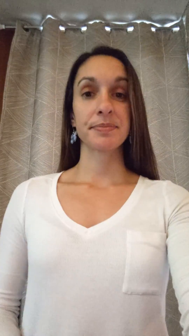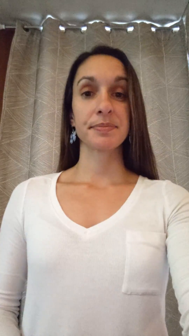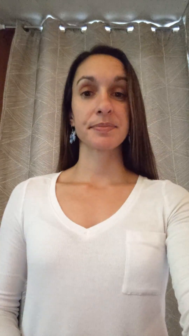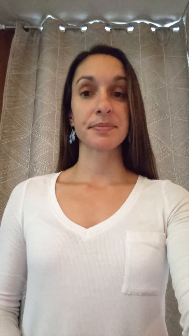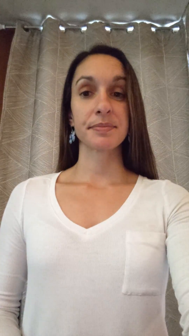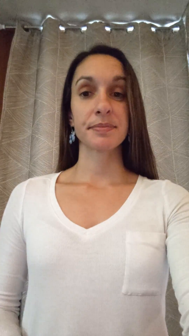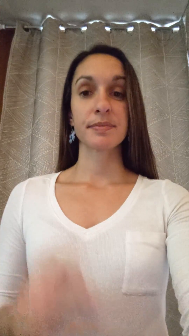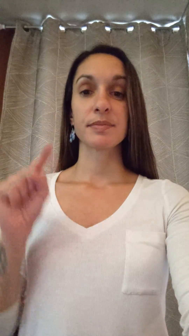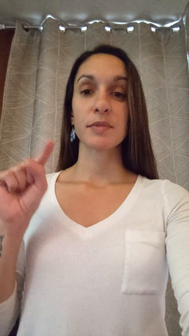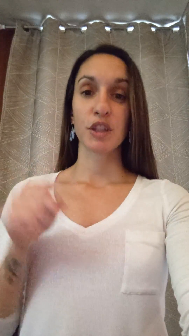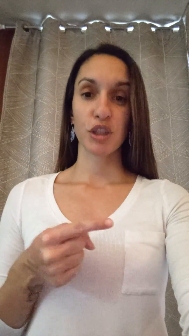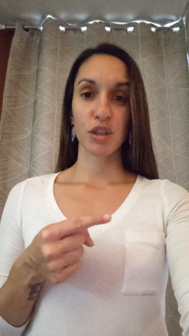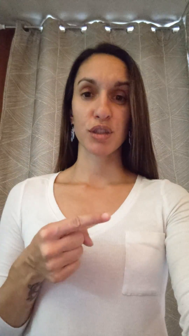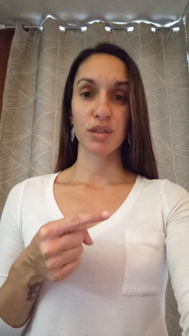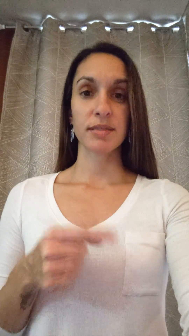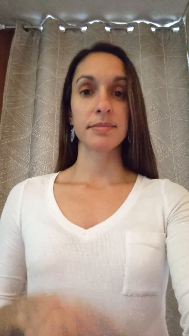hurt